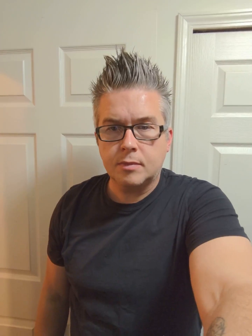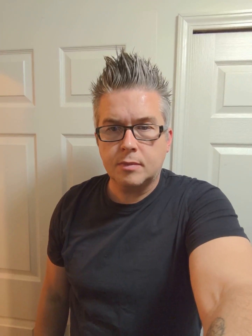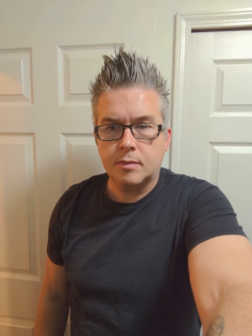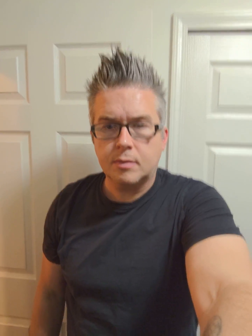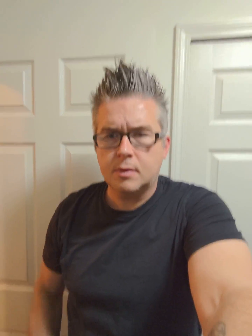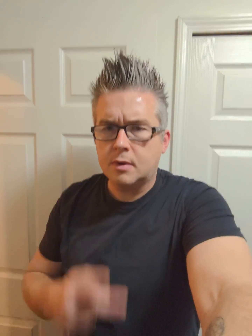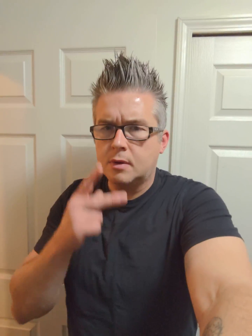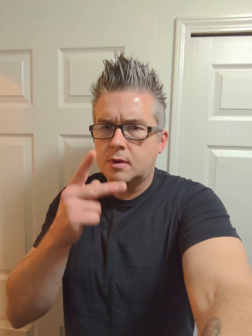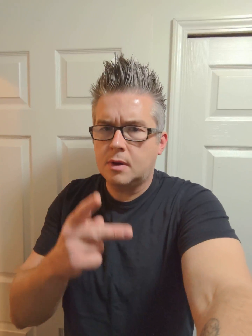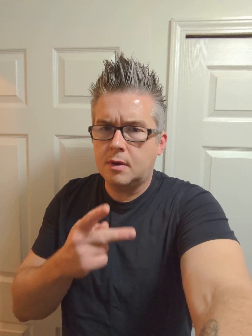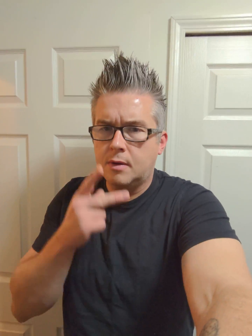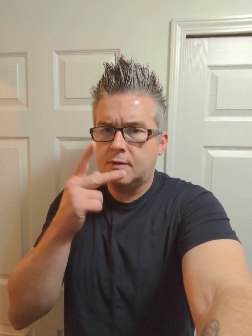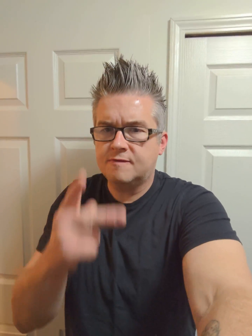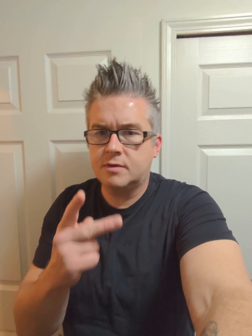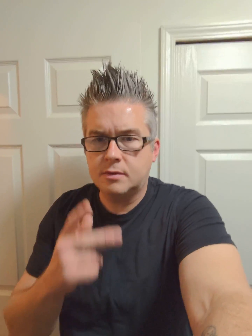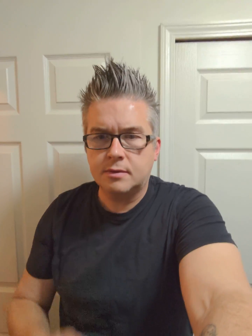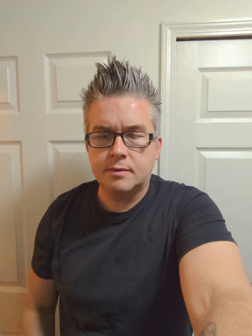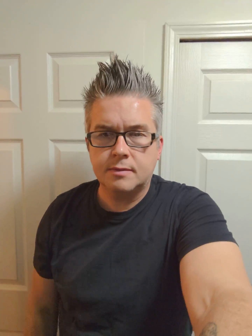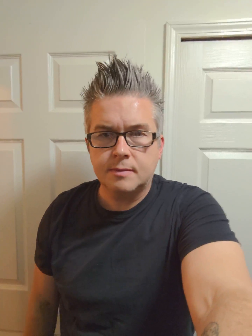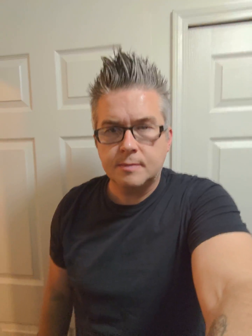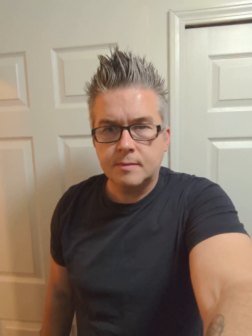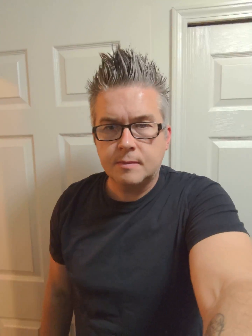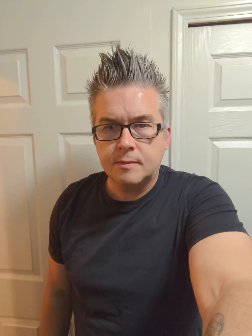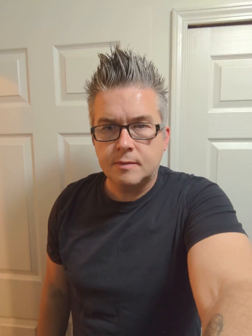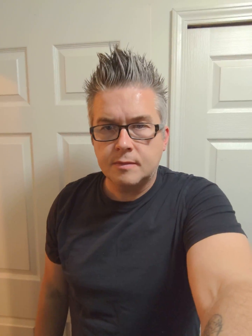careful